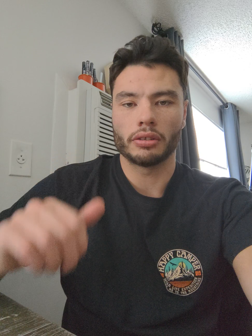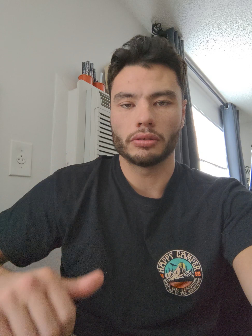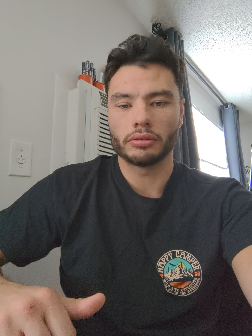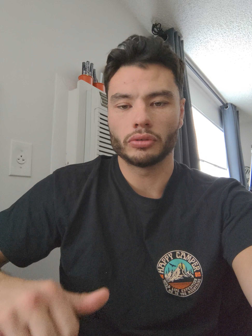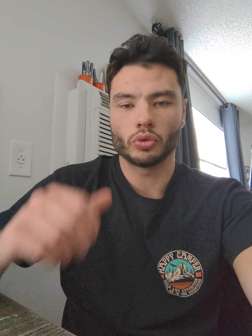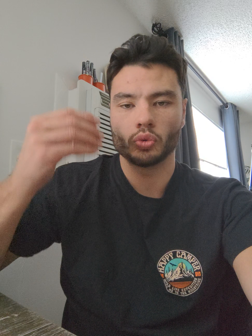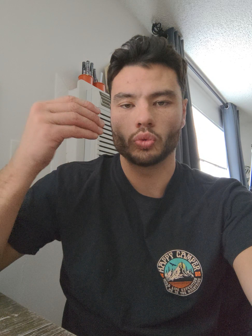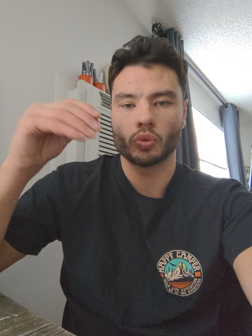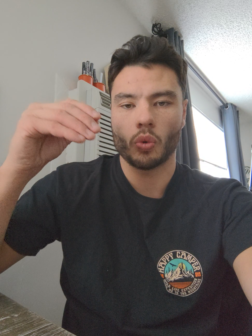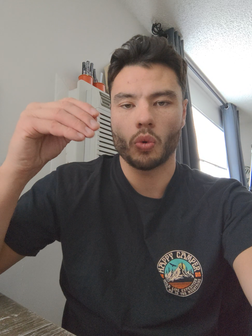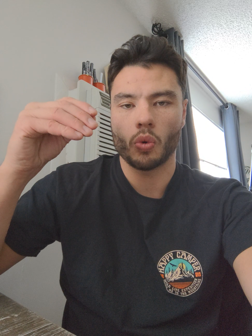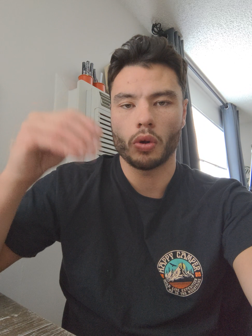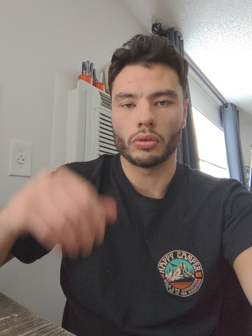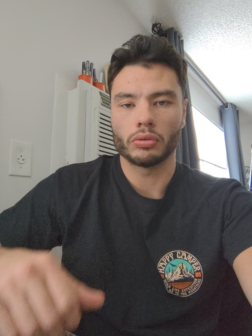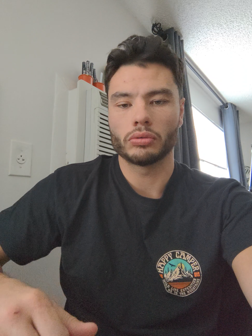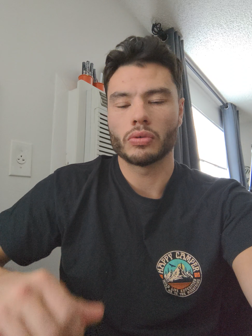store